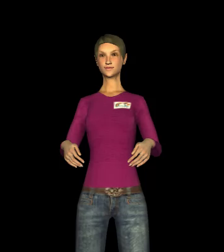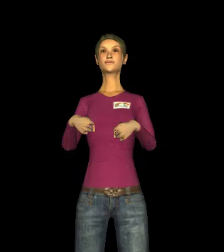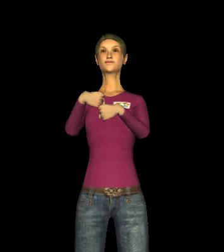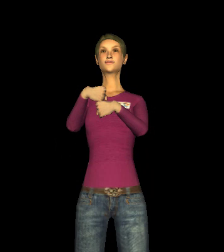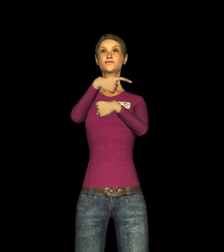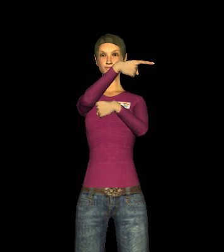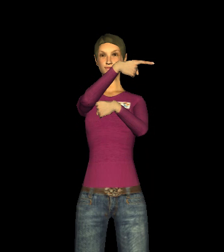يتخلص من